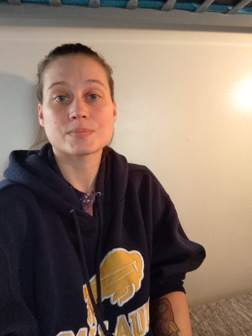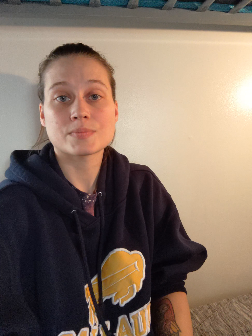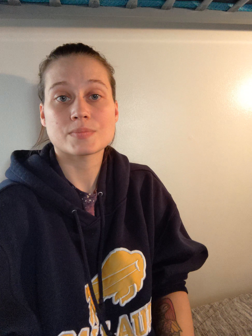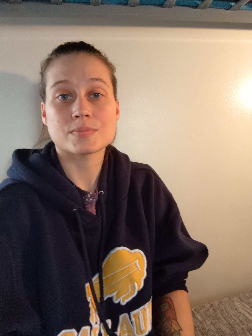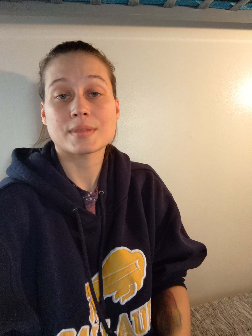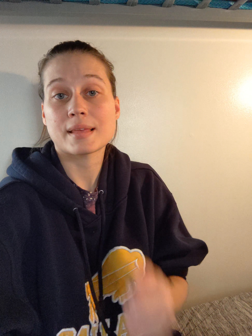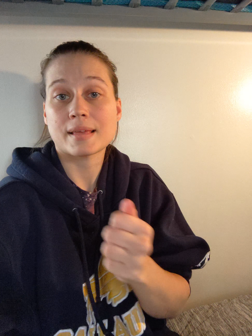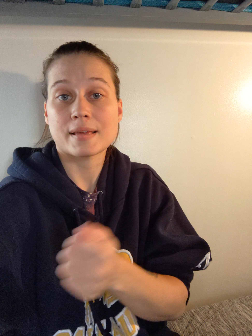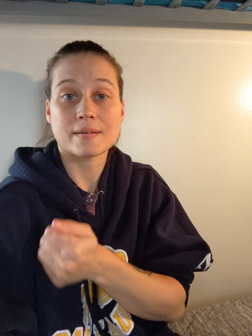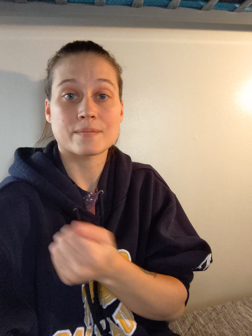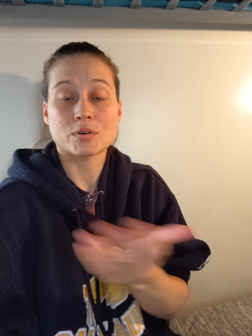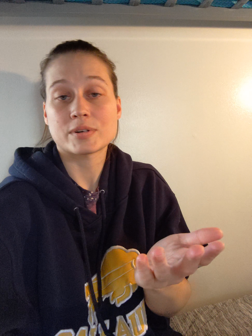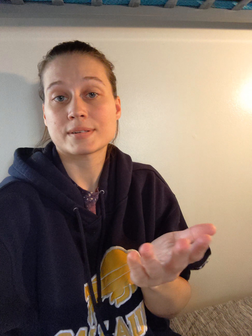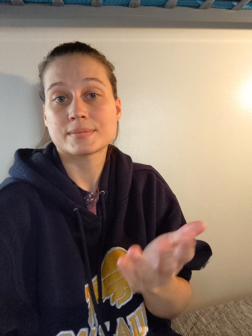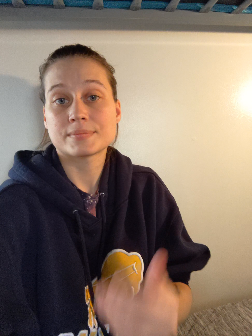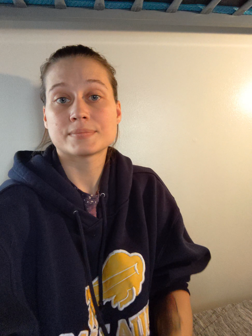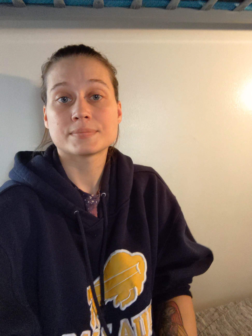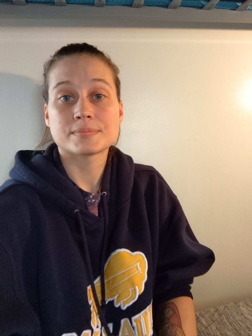every